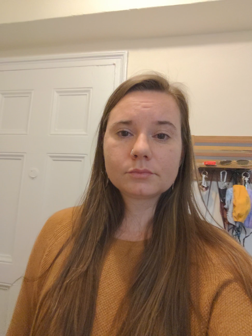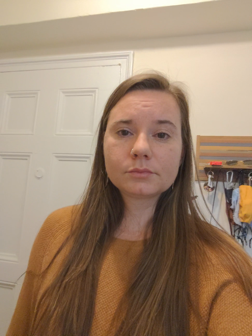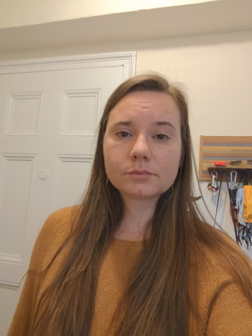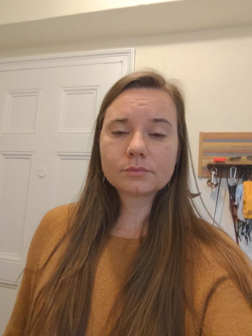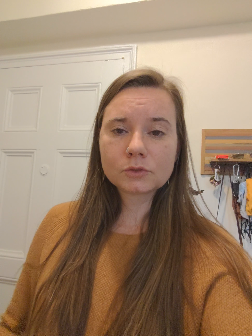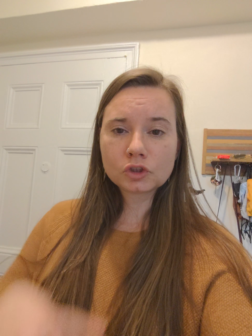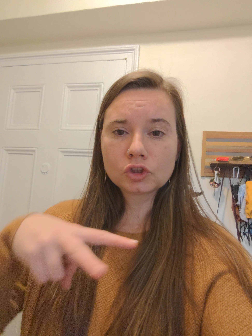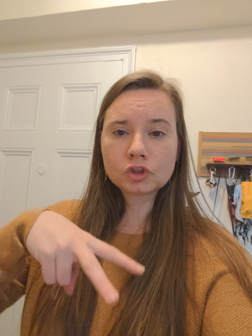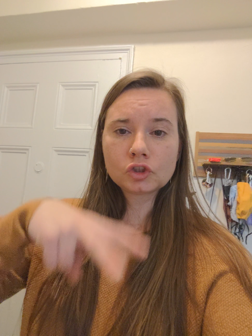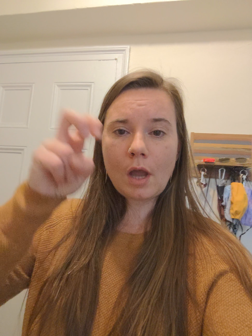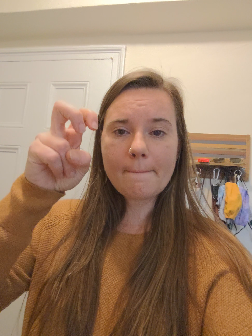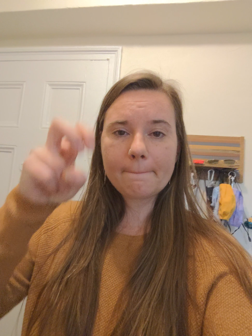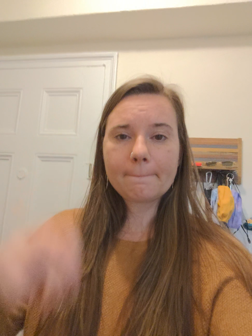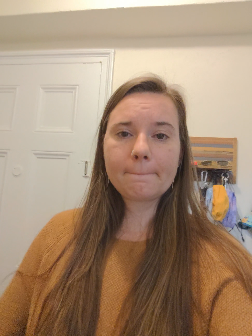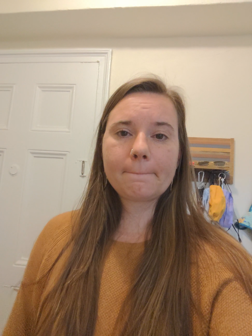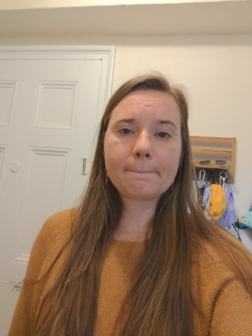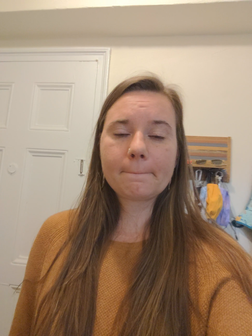jump